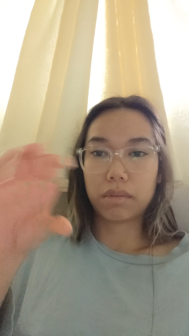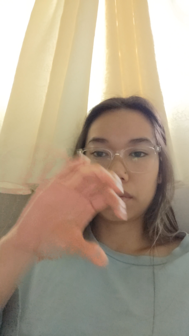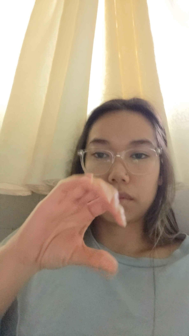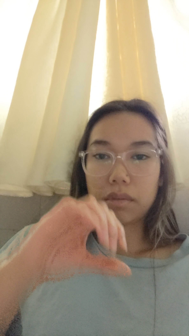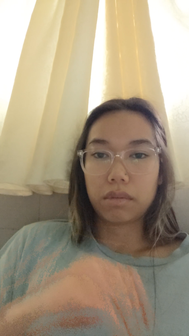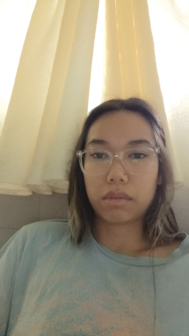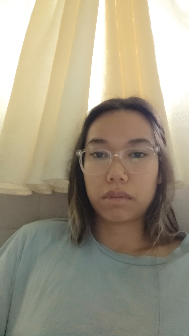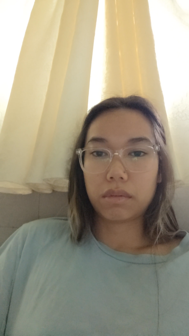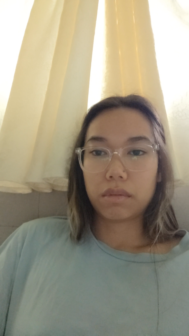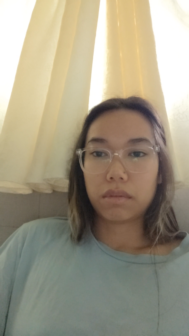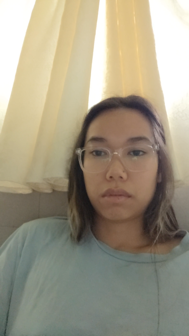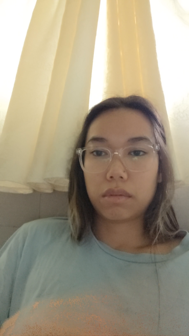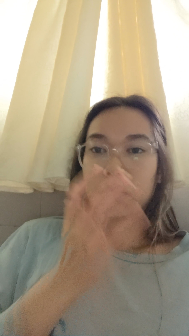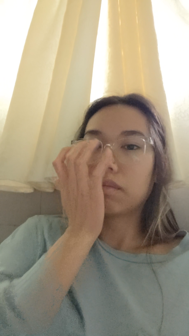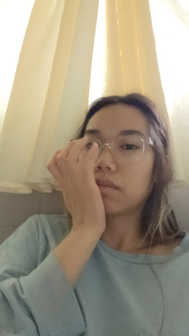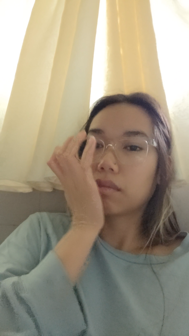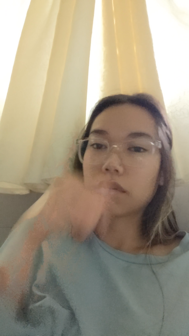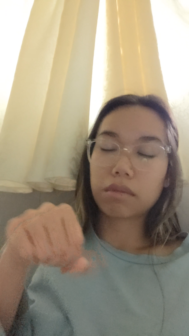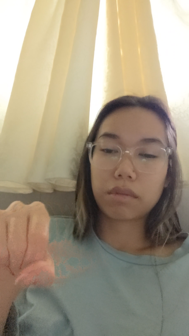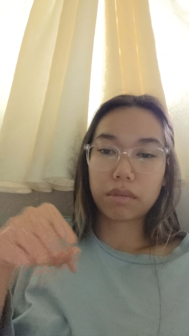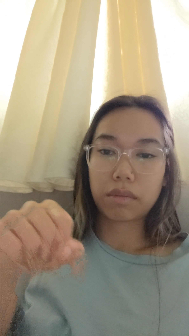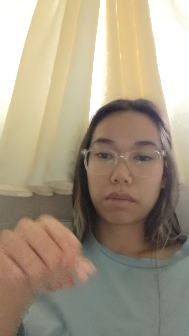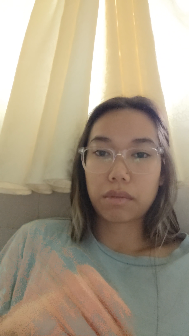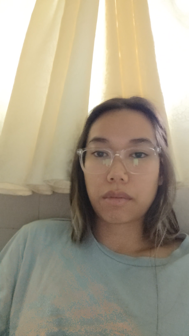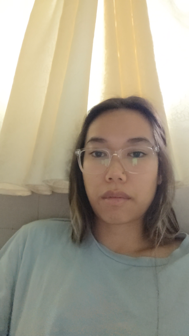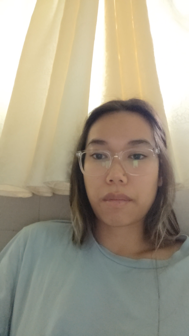lawn mower